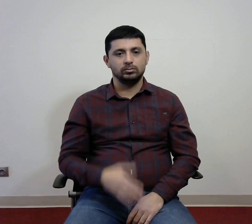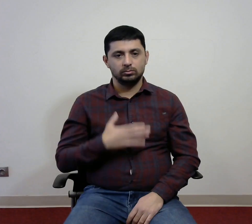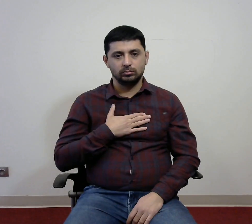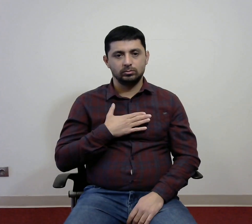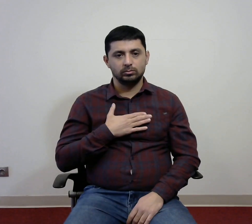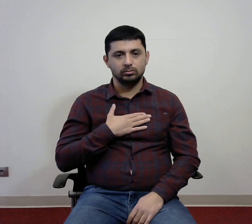mənə